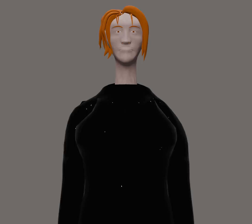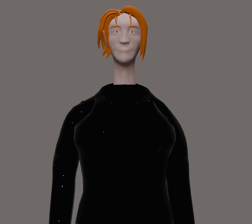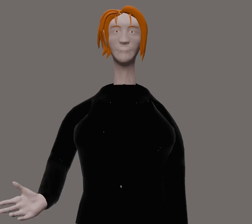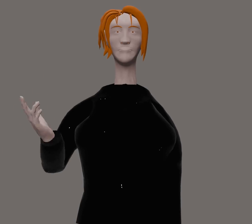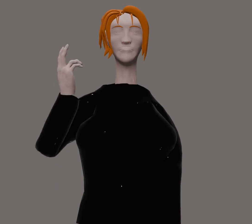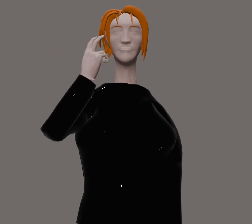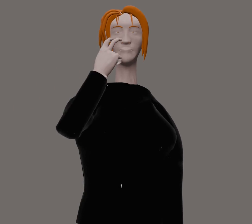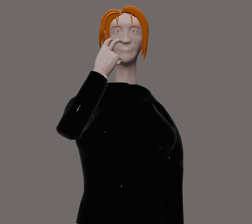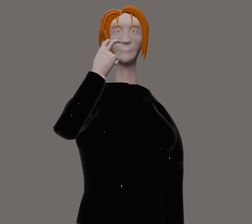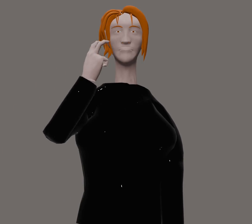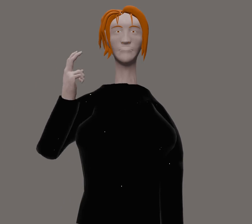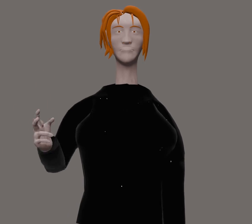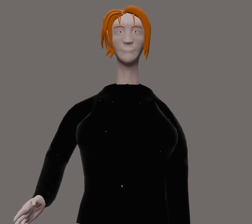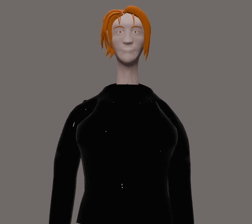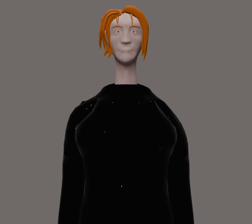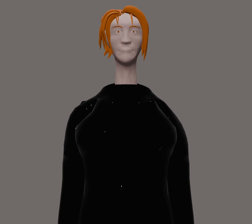Blind